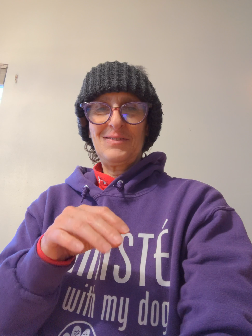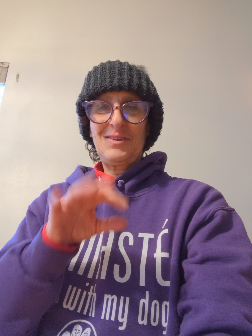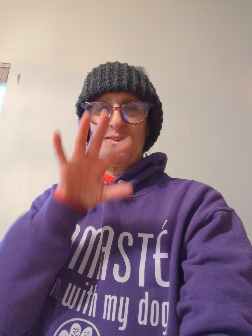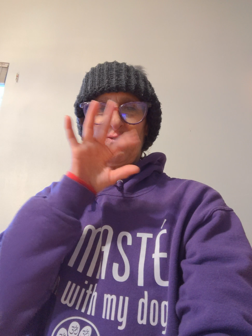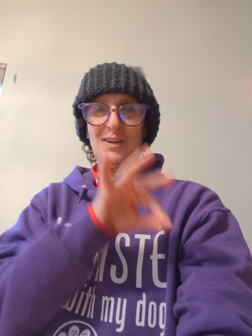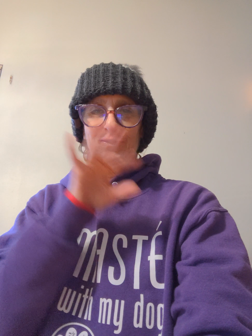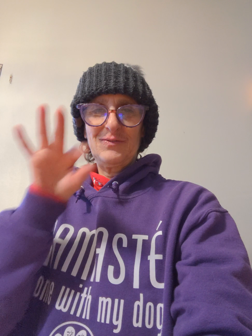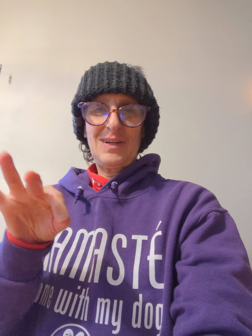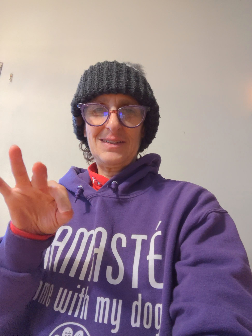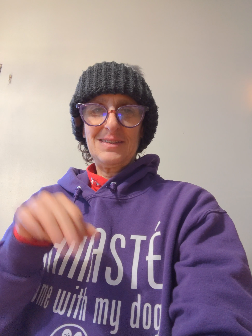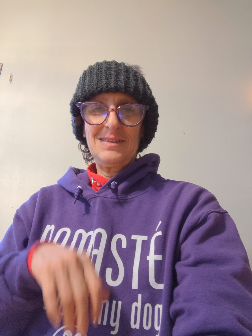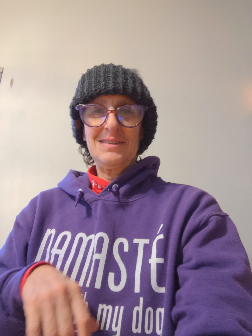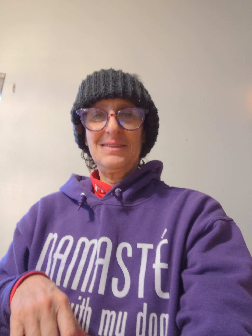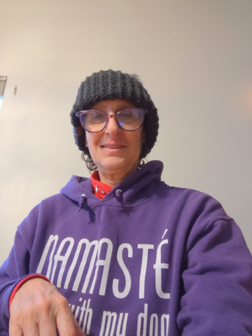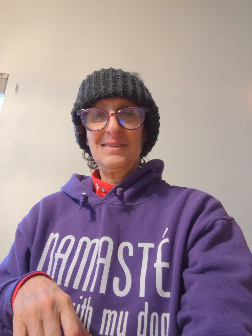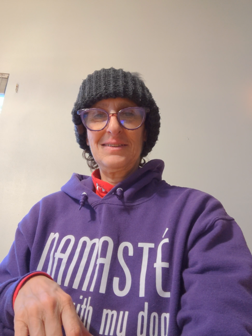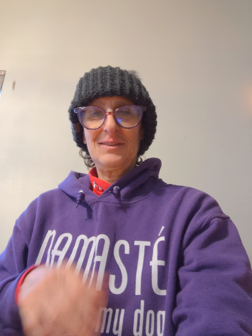french fries